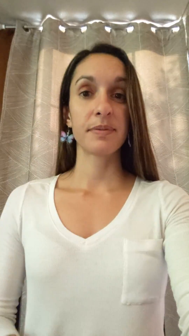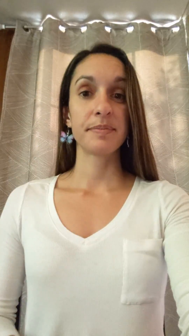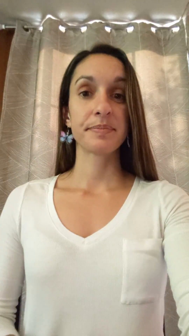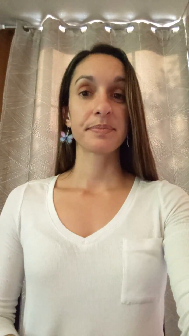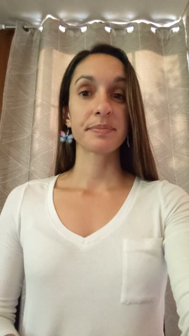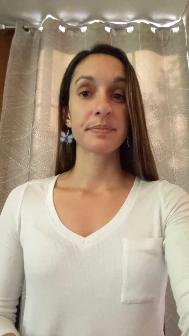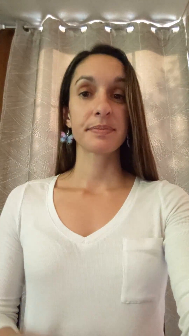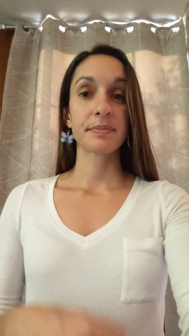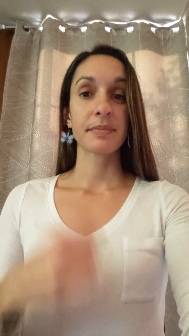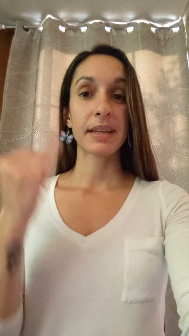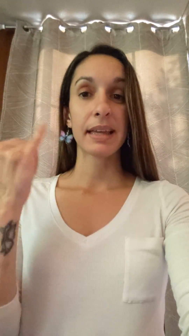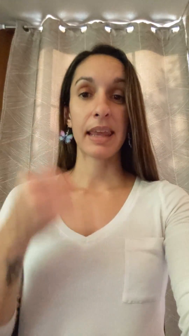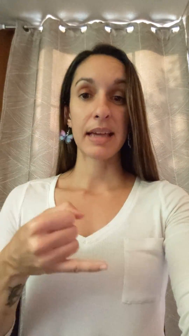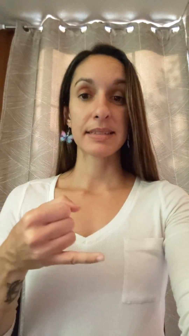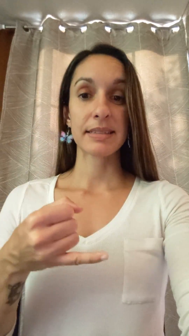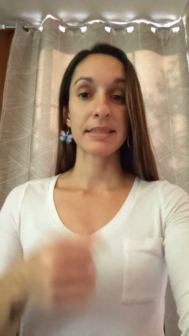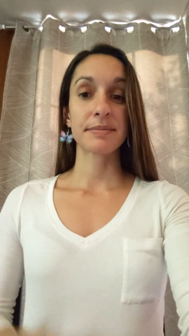last